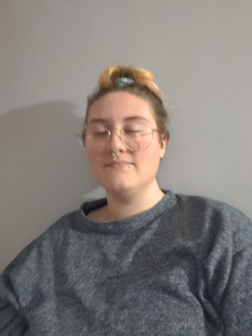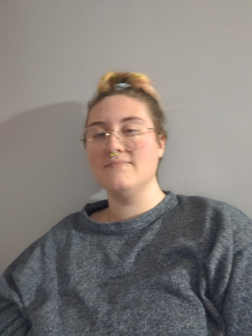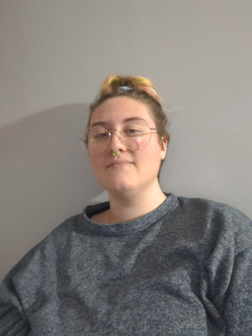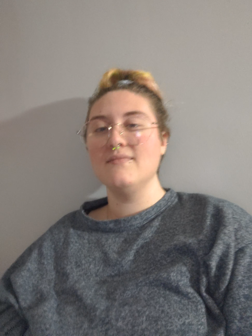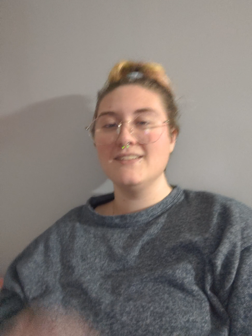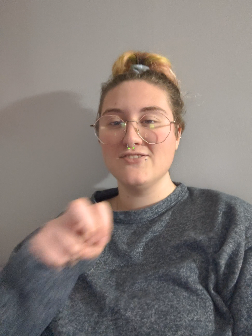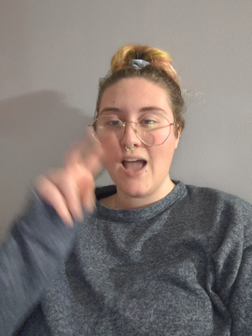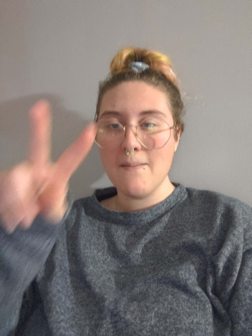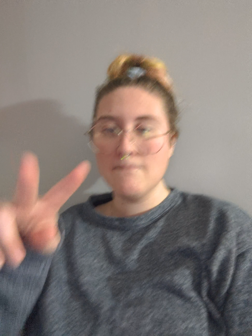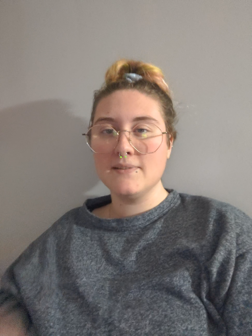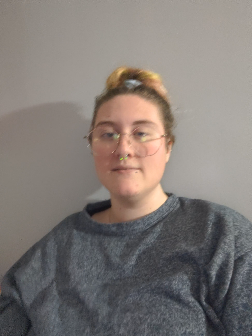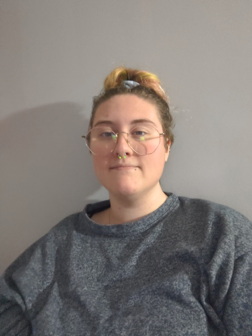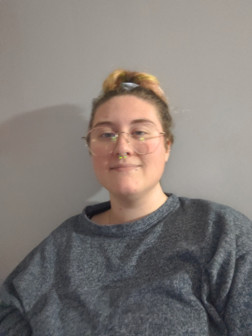jump